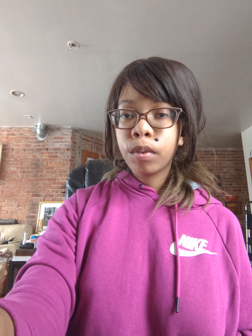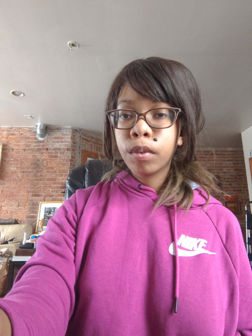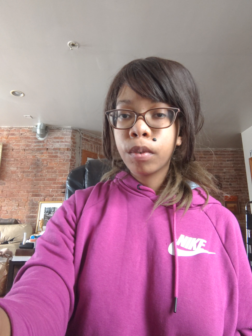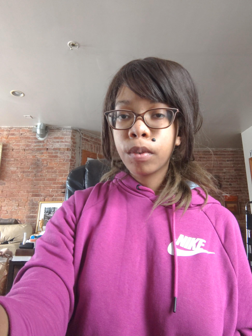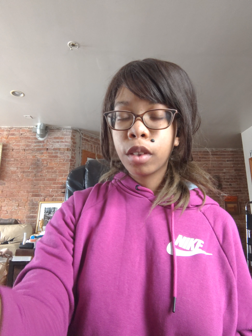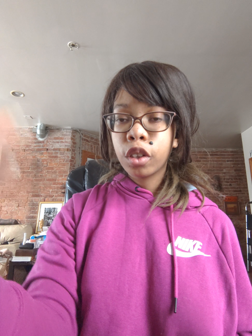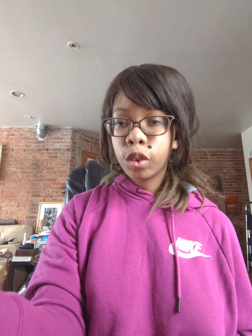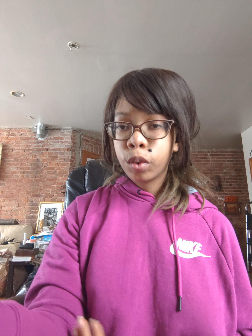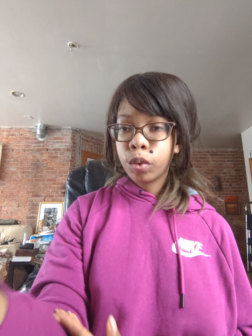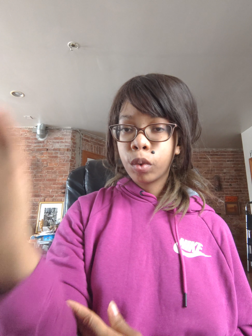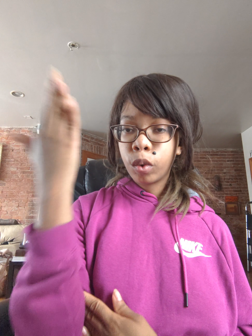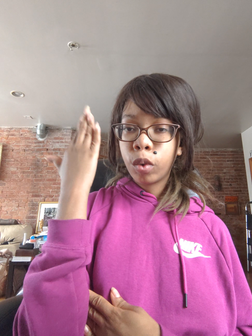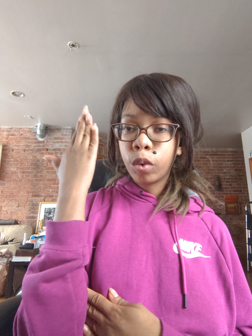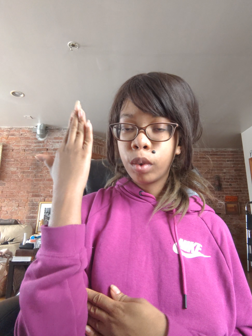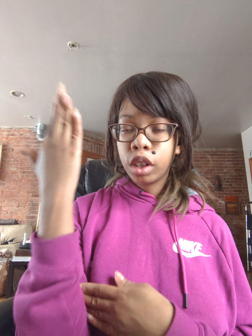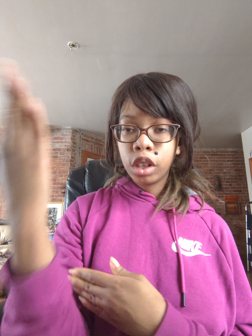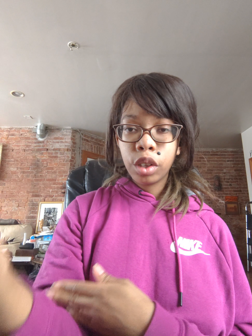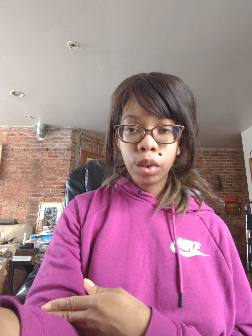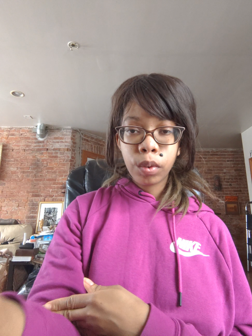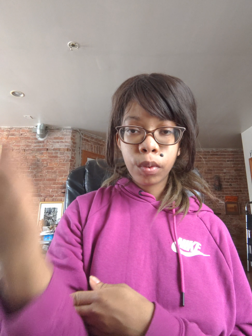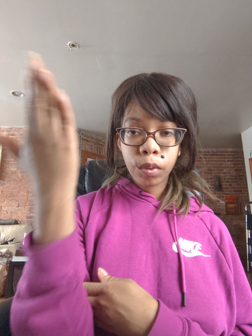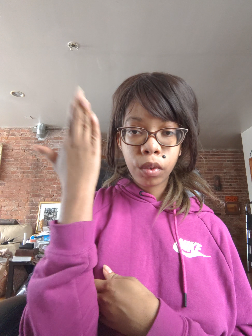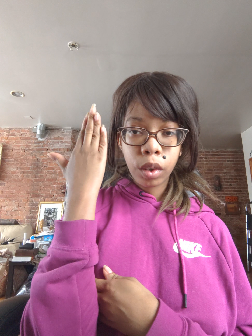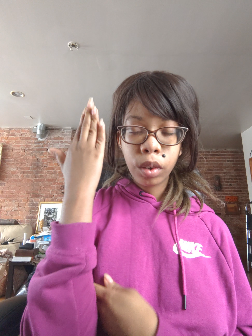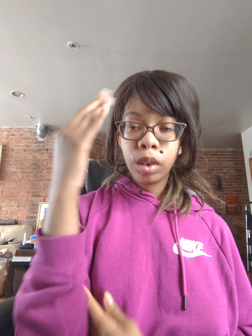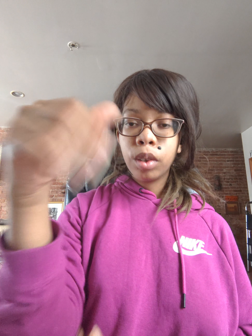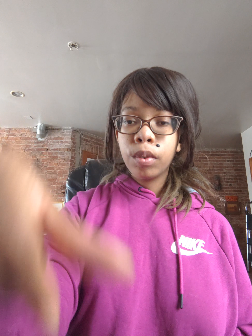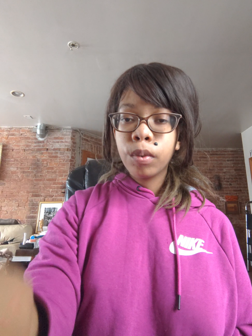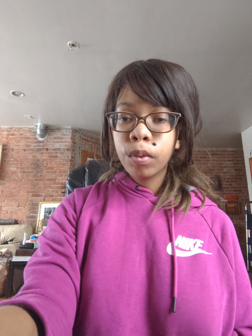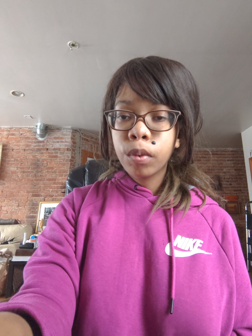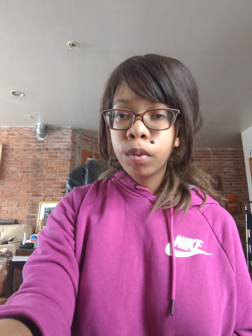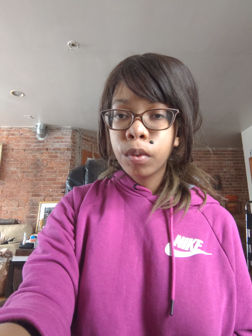morning